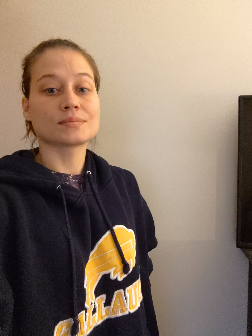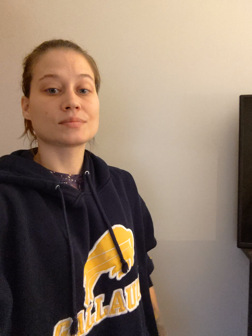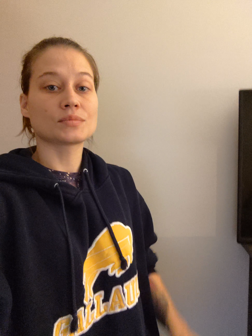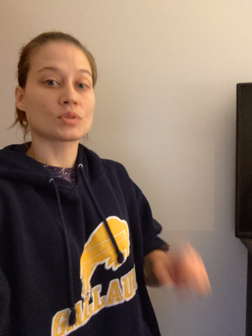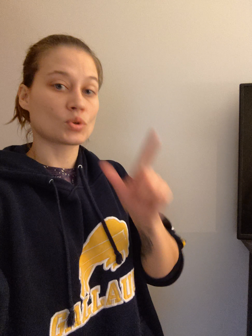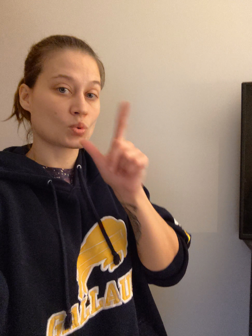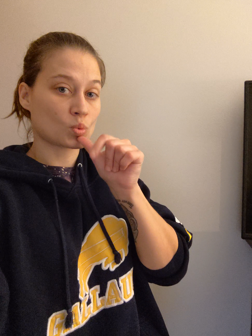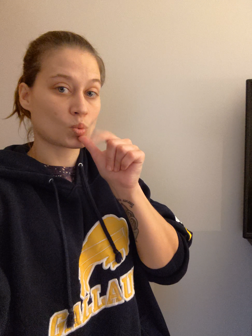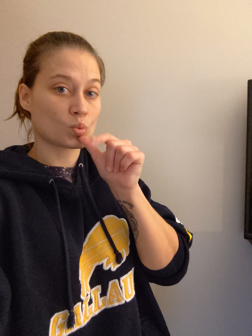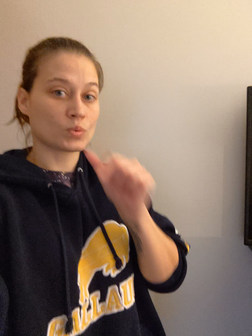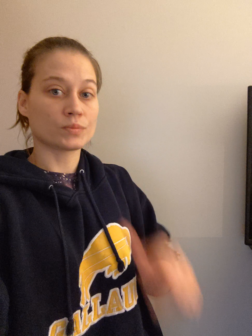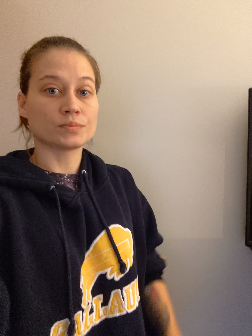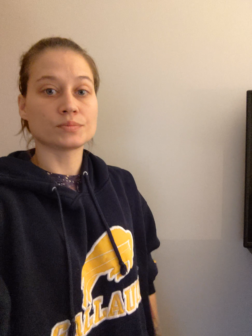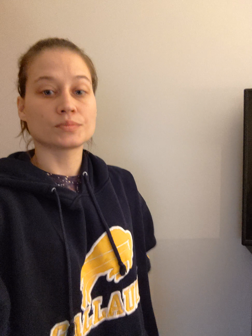who